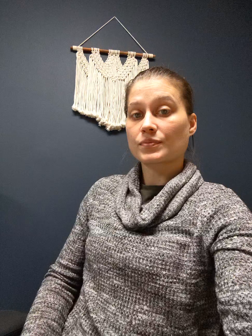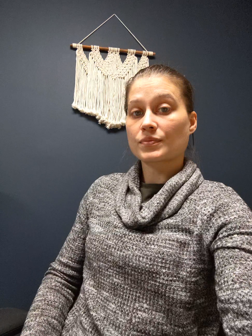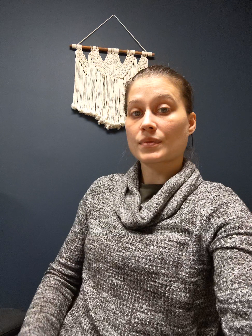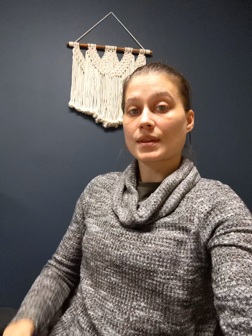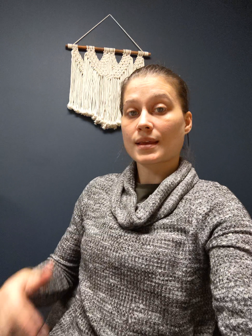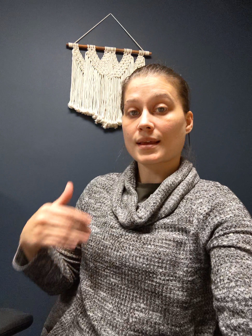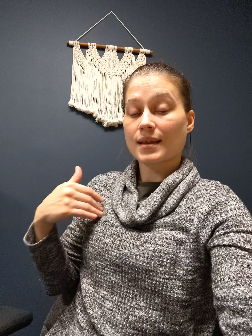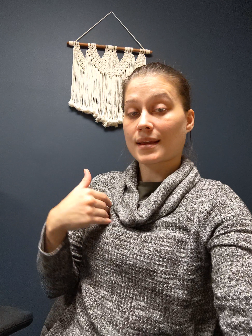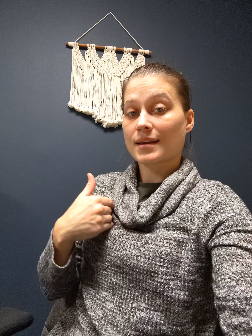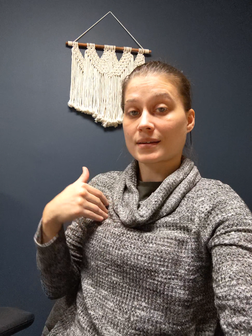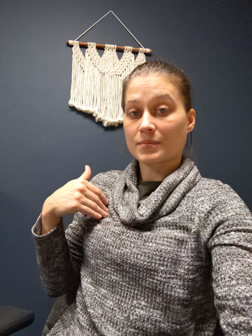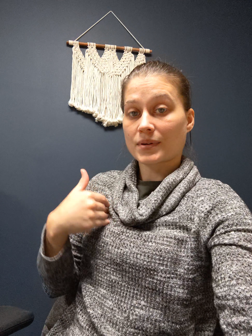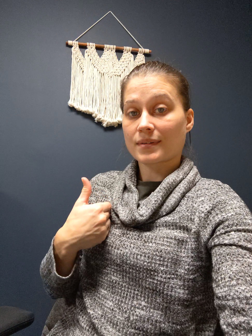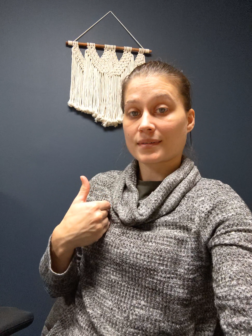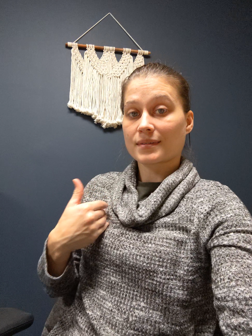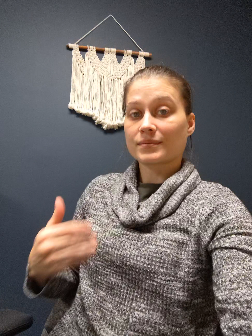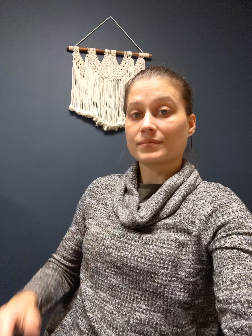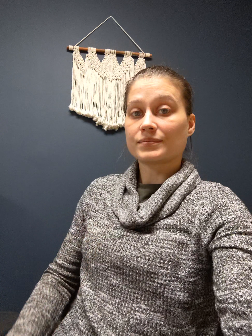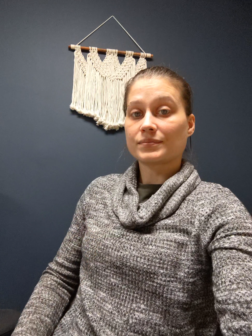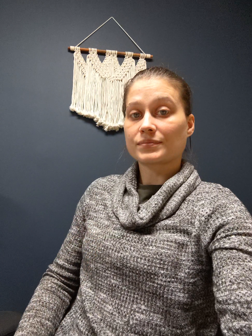animal